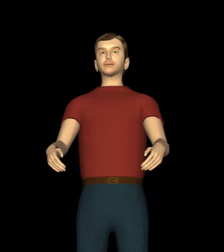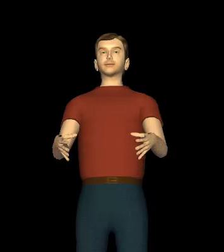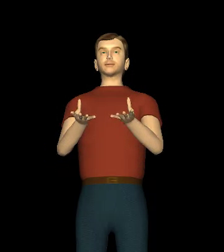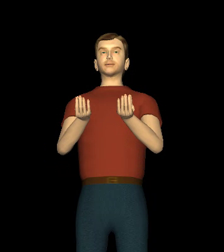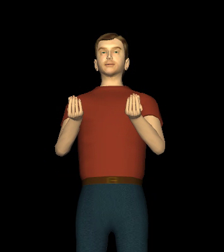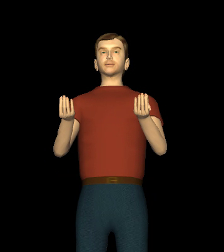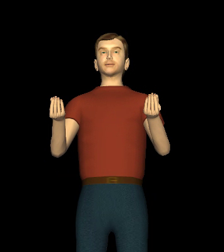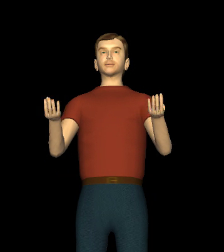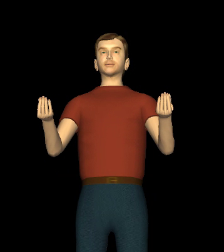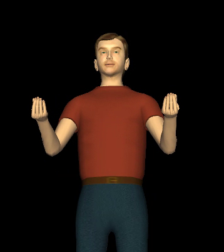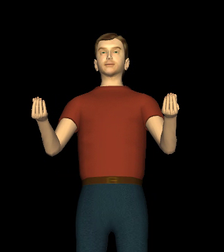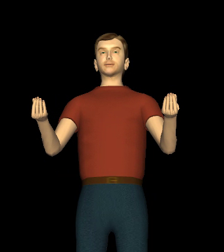كثيرا